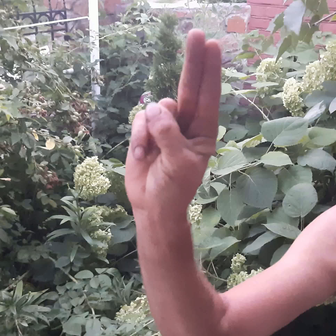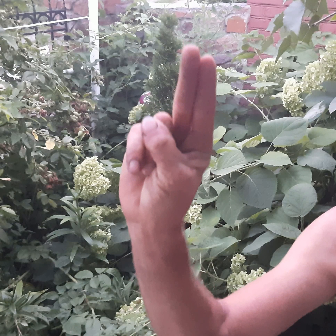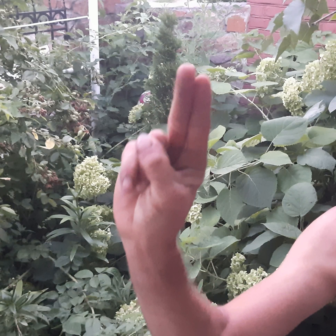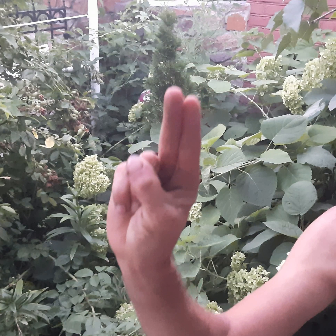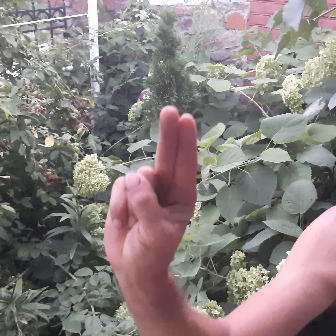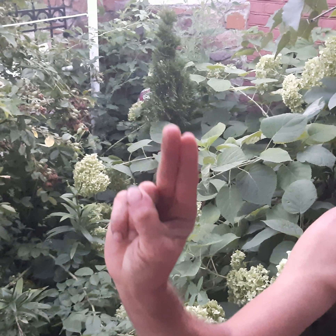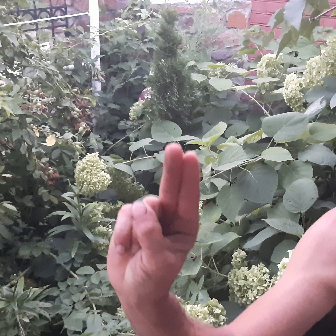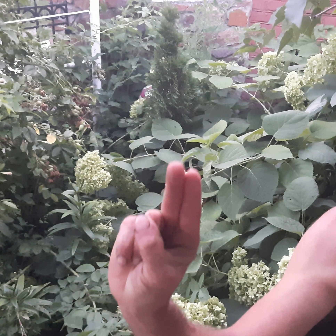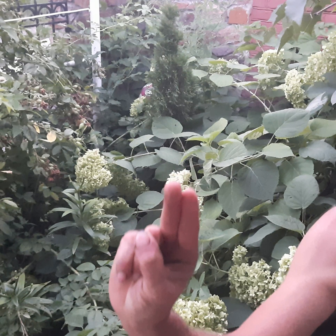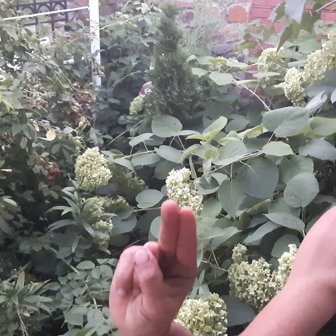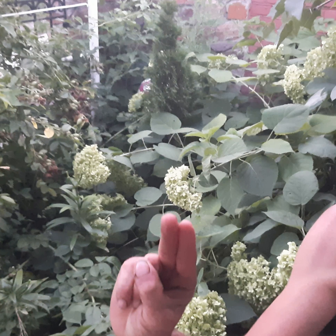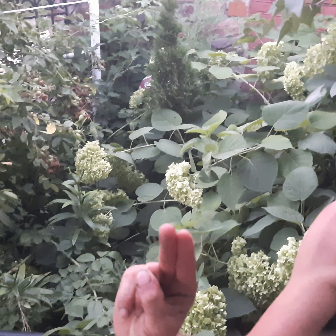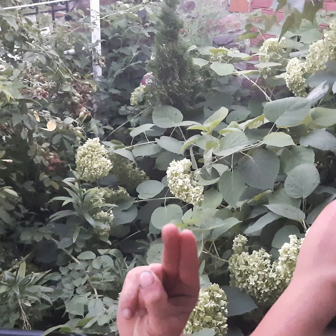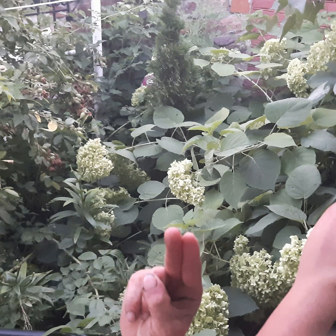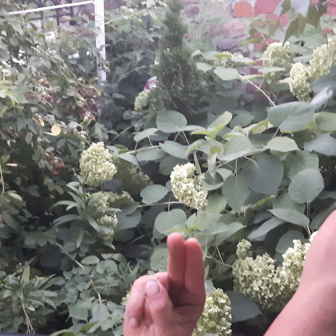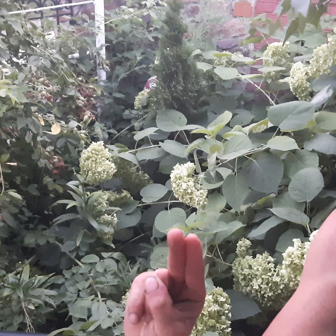Ц